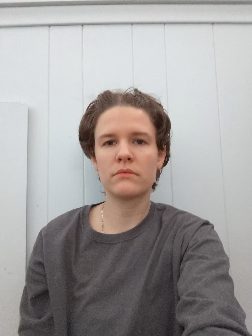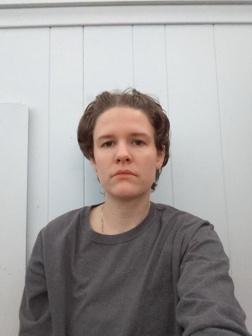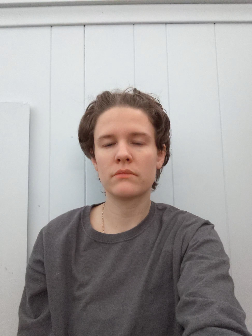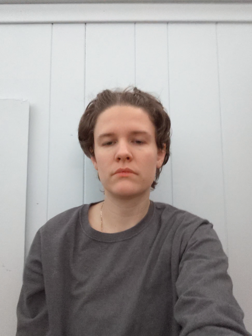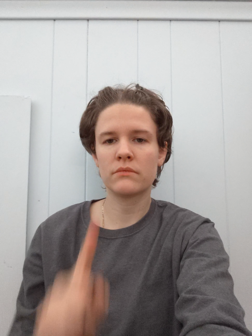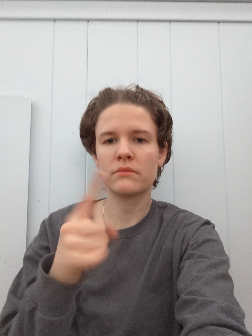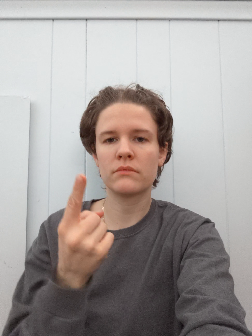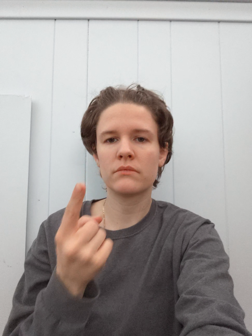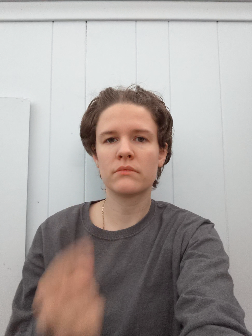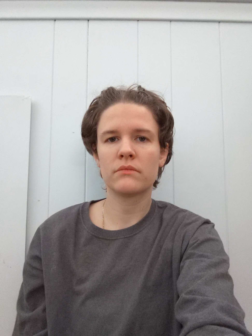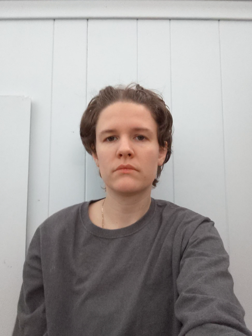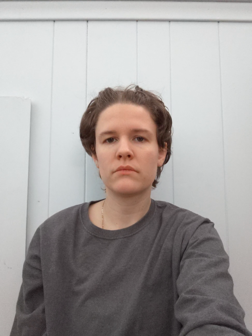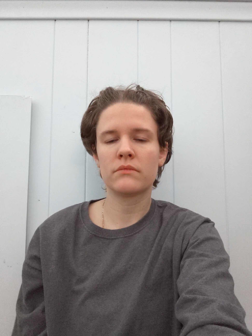first